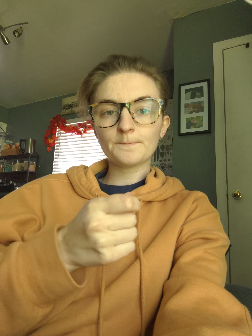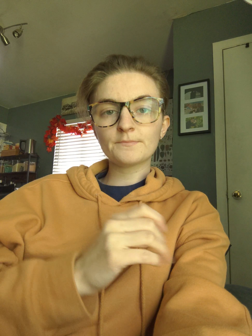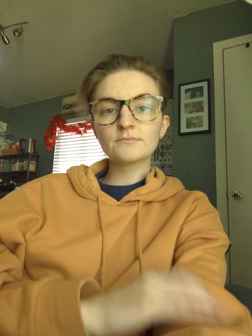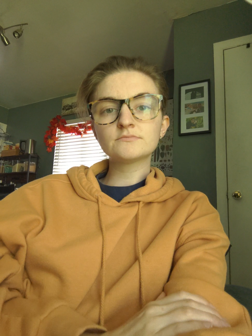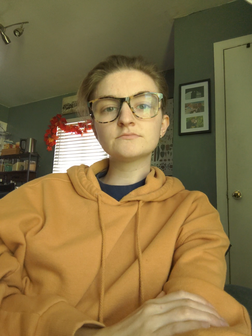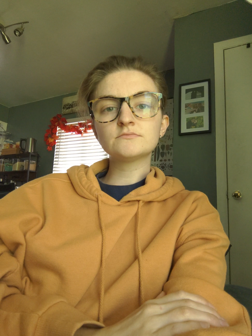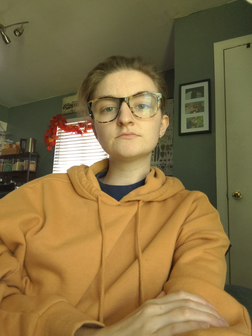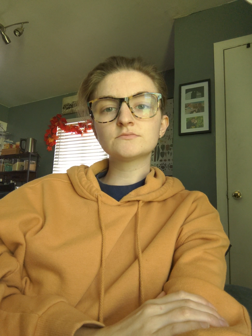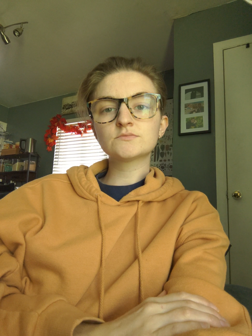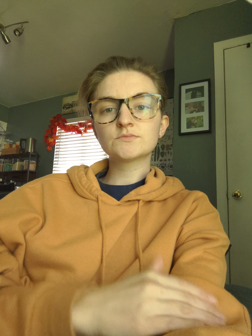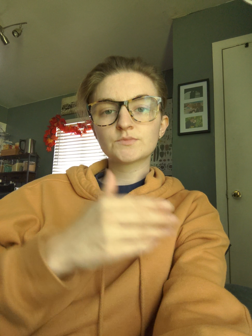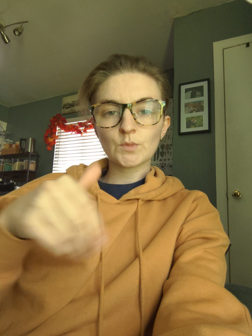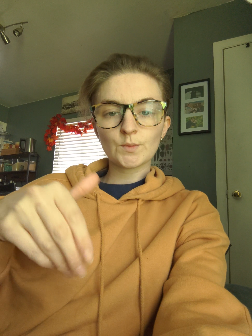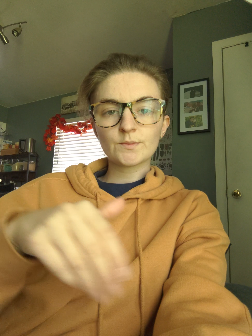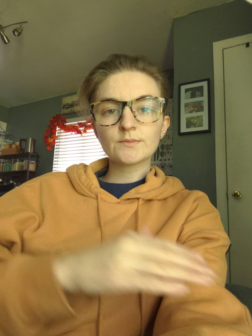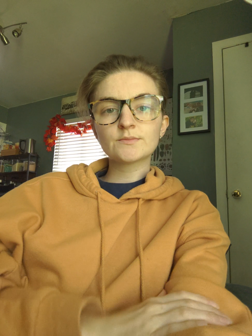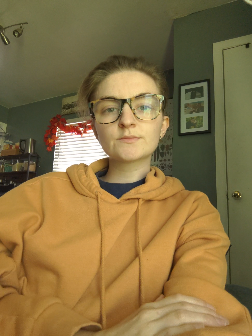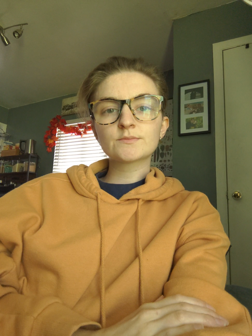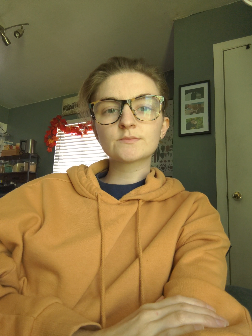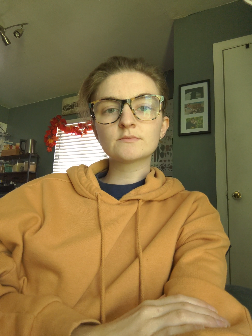shorts